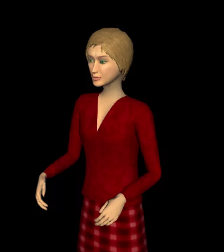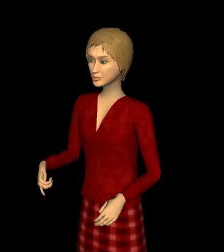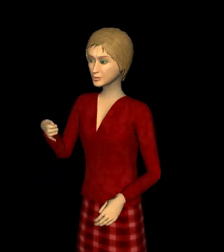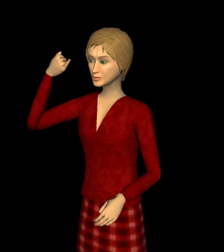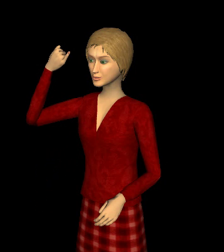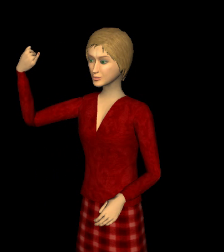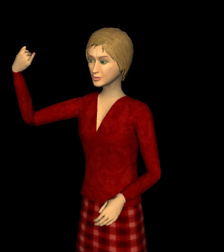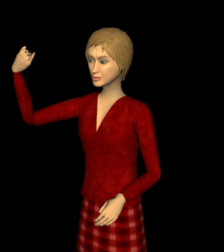فكرة